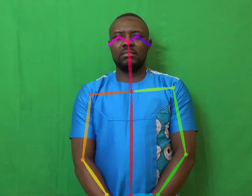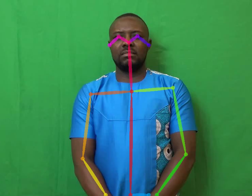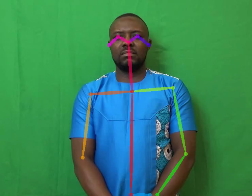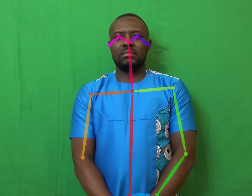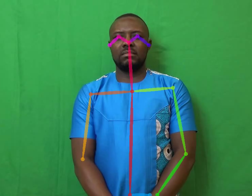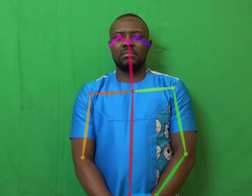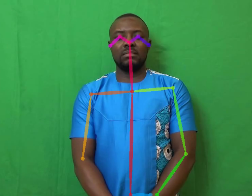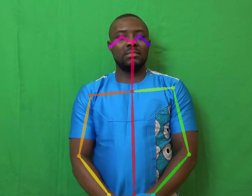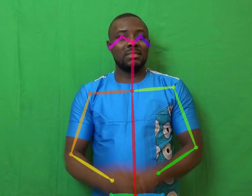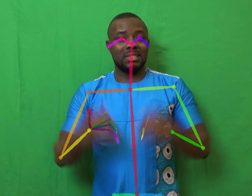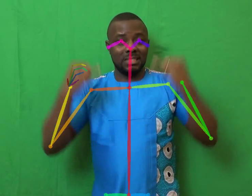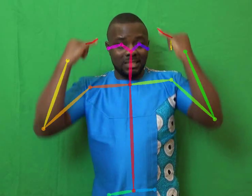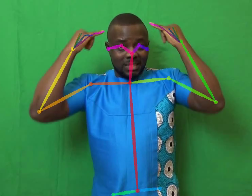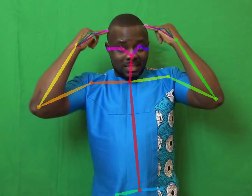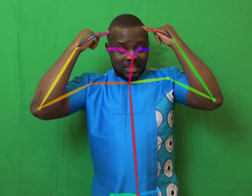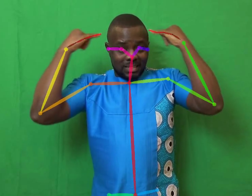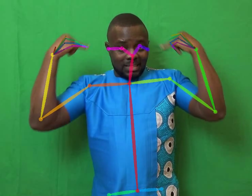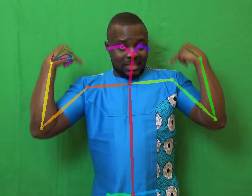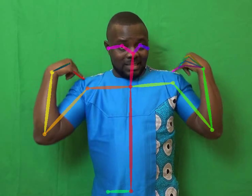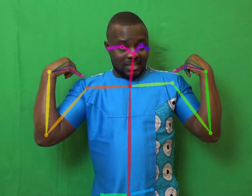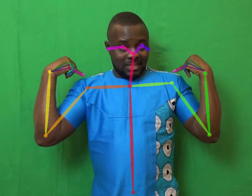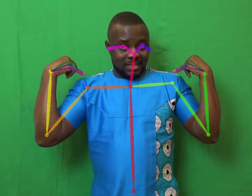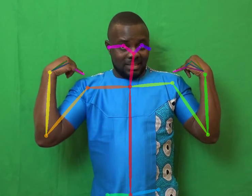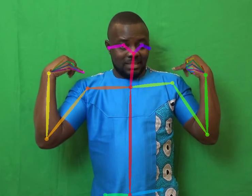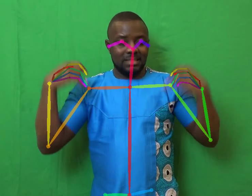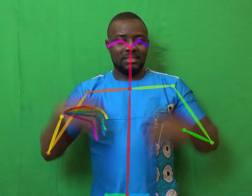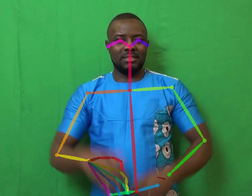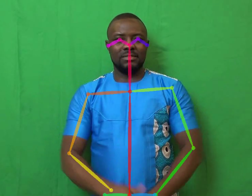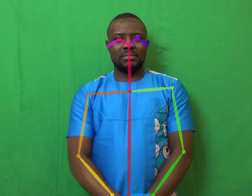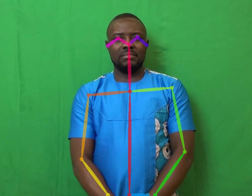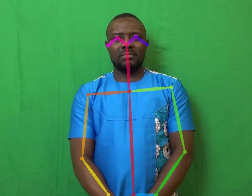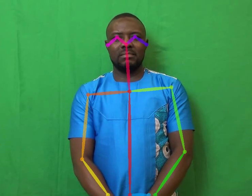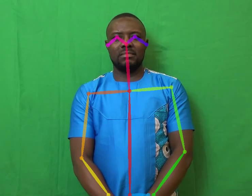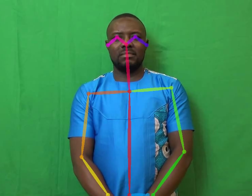judge or magistrate